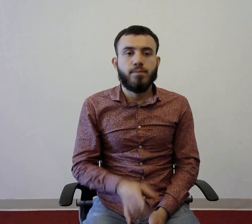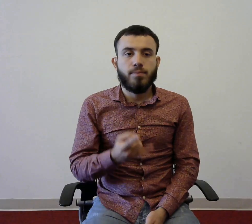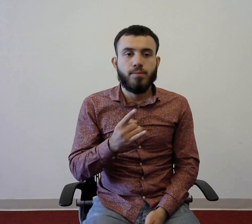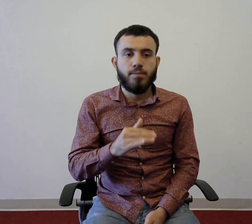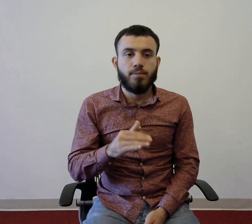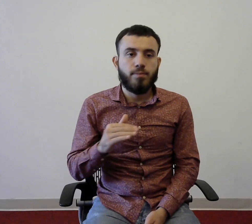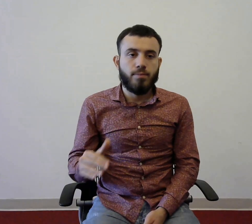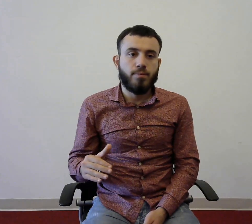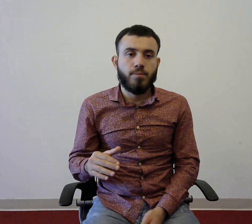uşaqlar